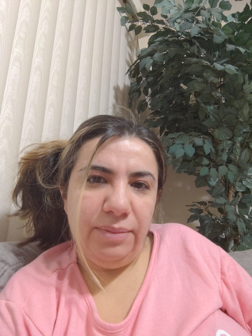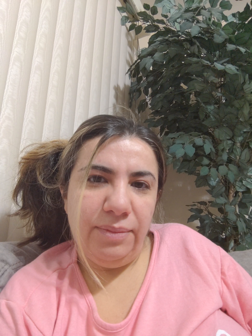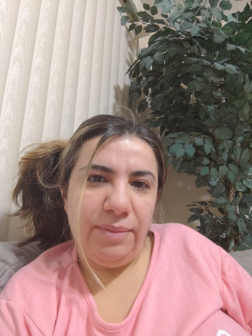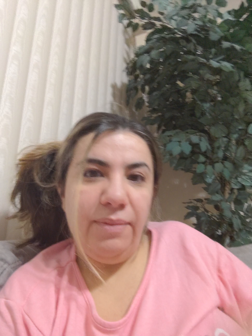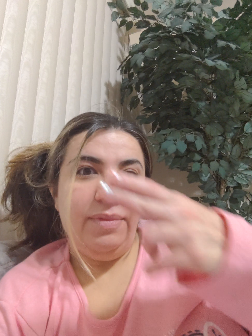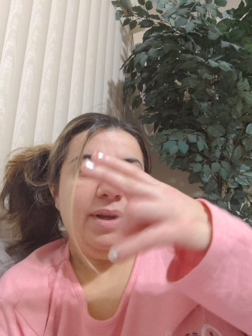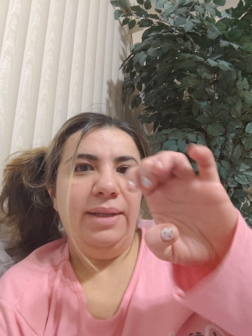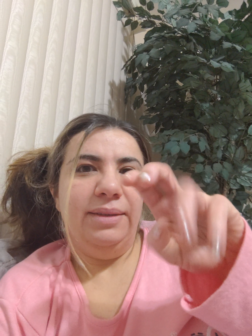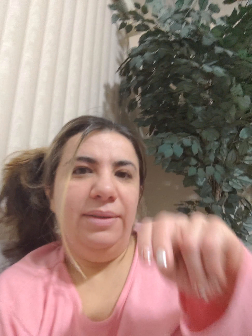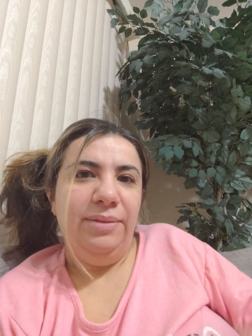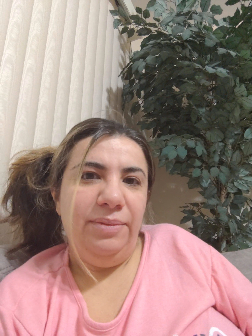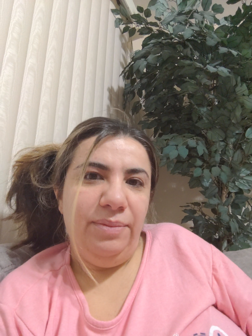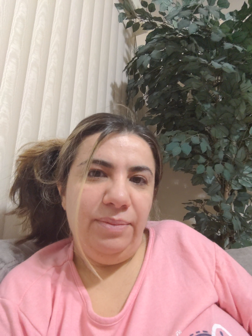hen